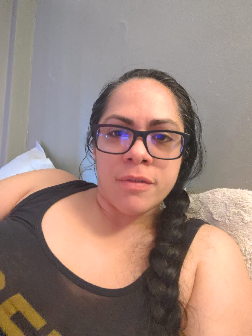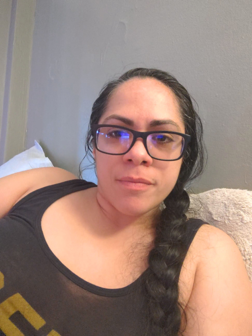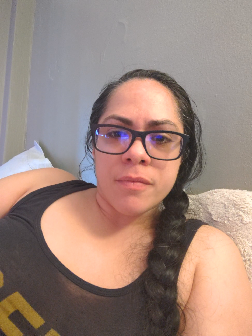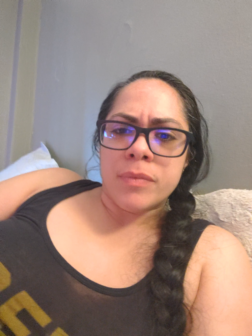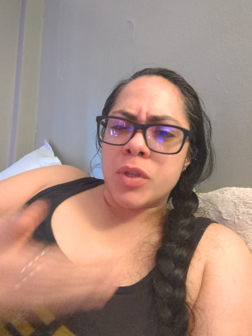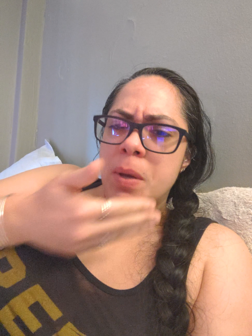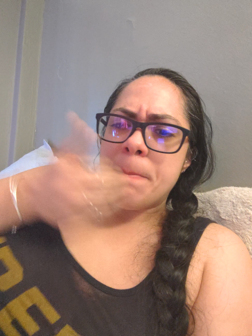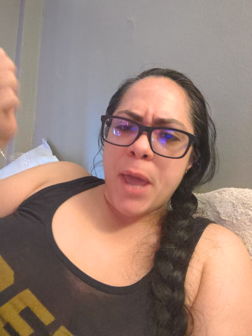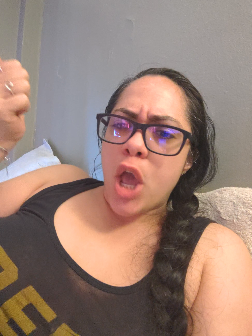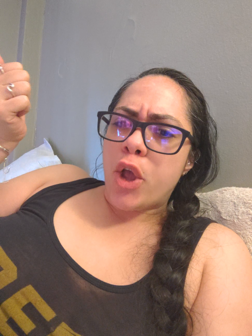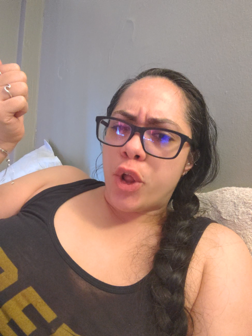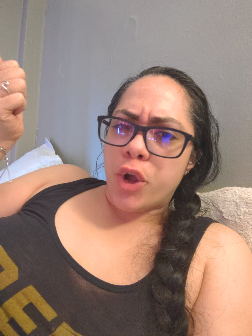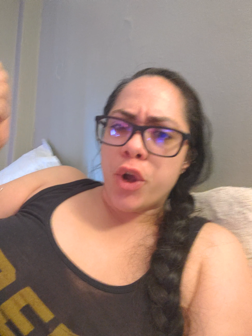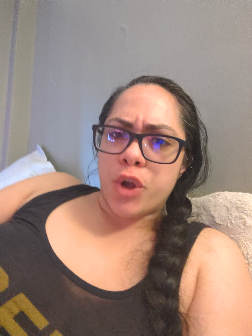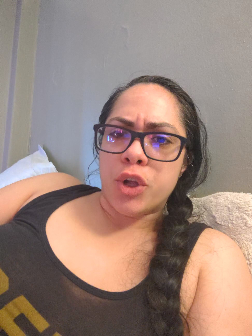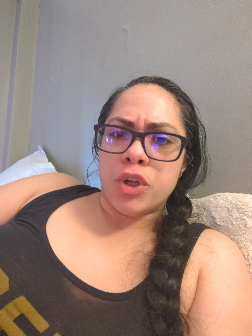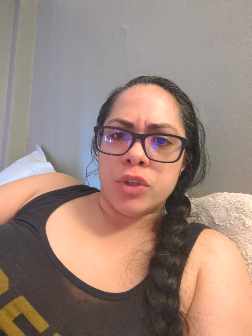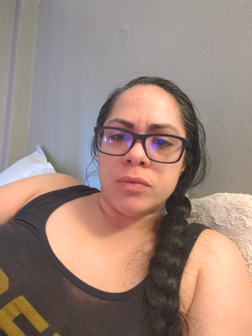better